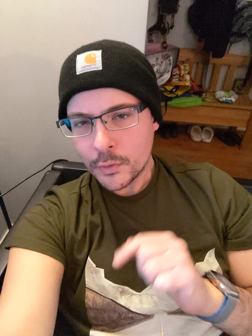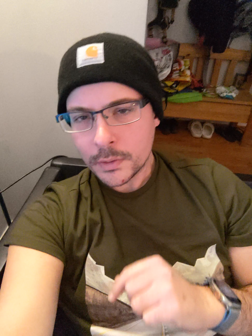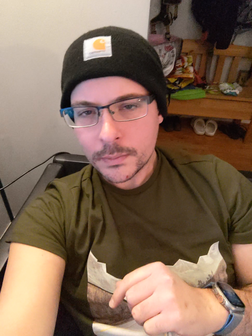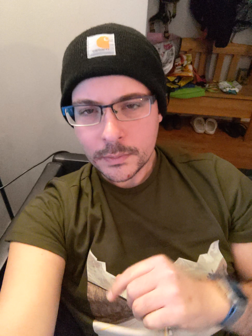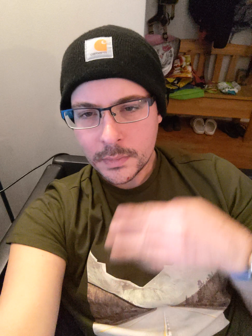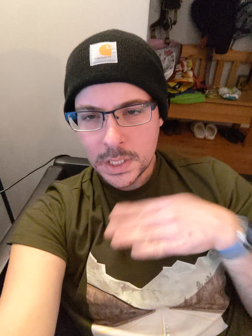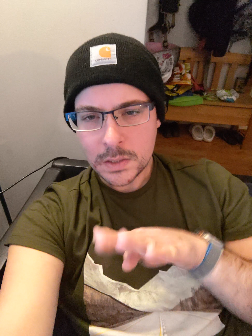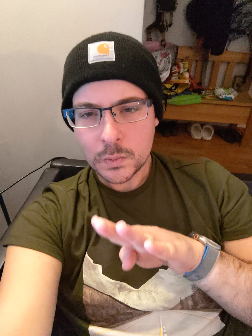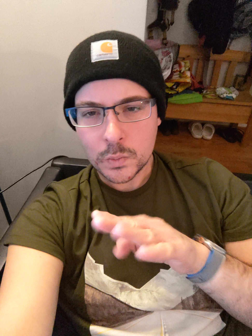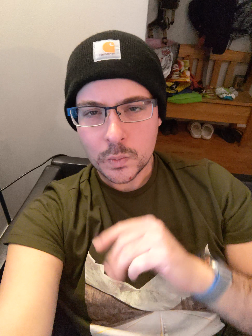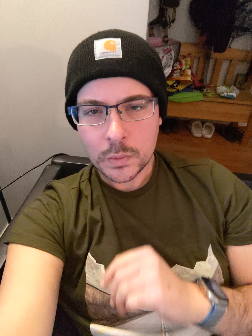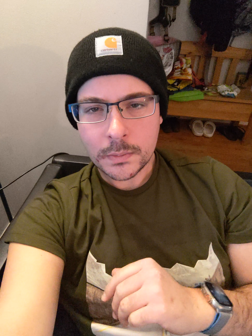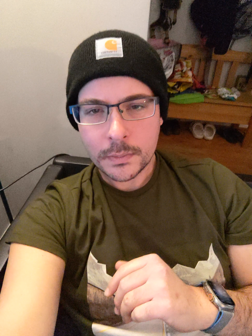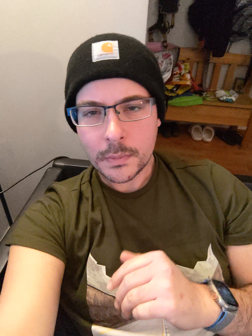into